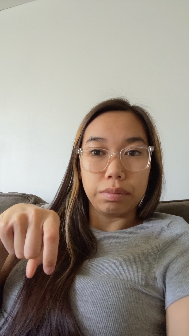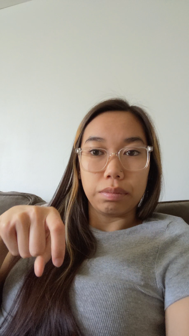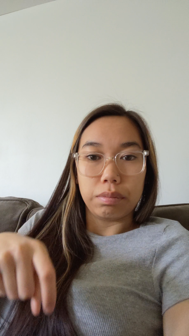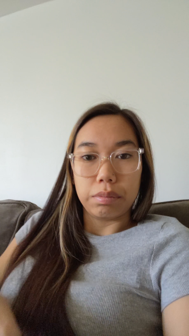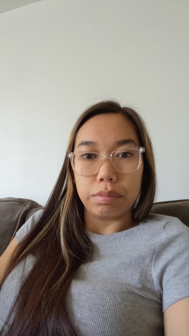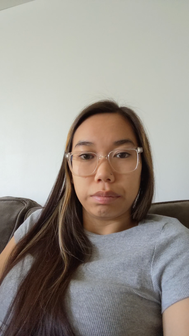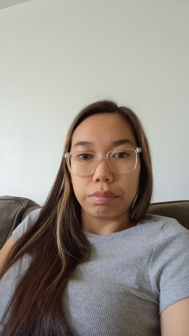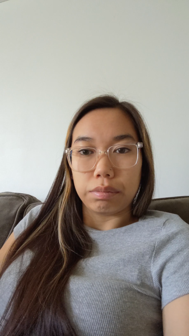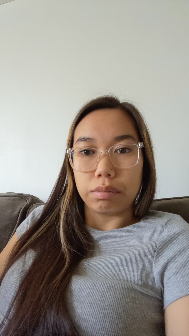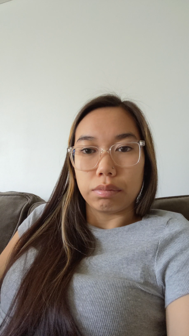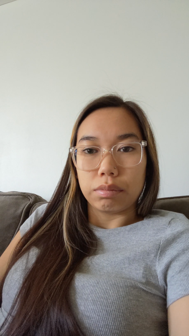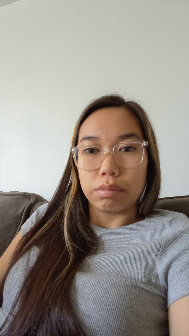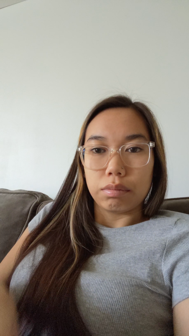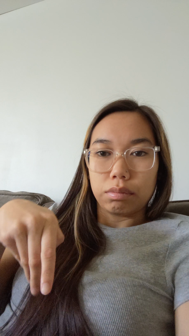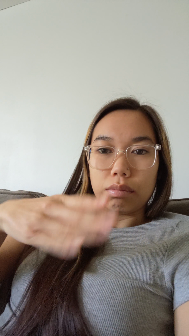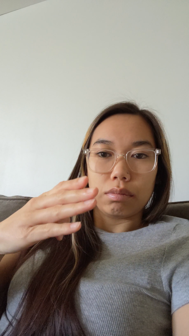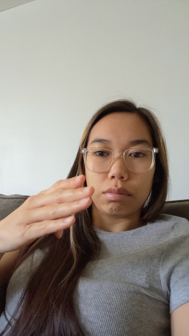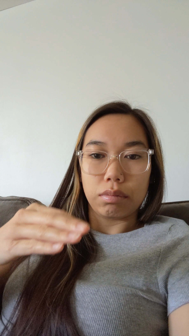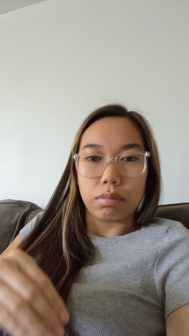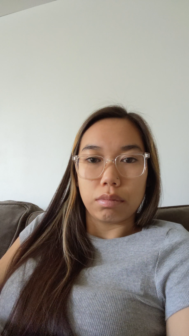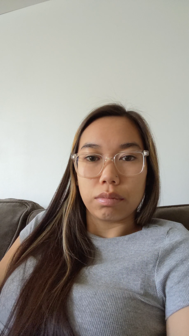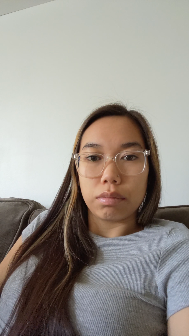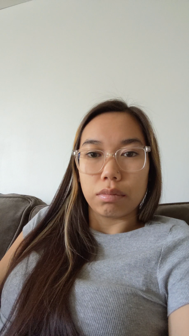kick